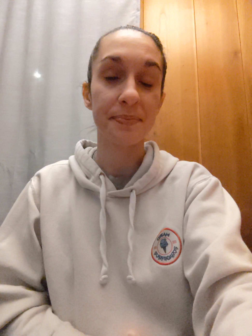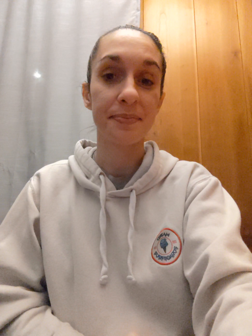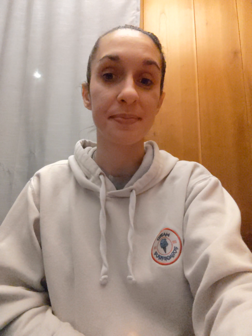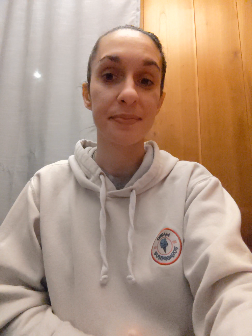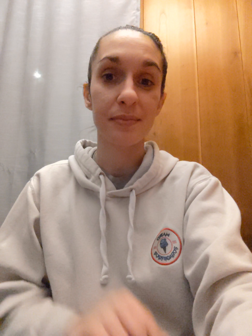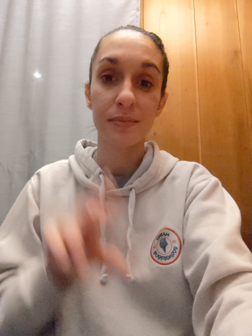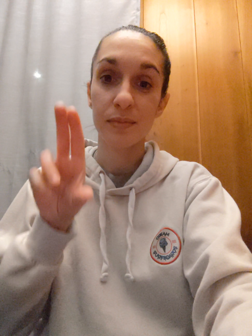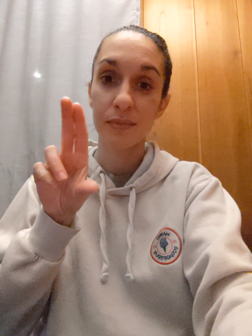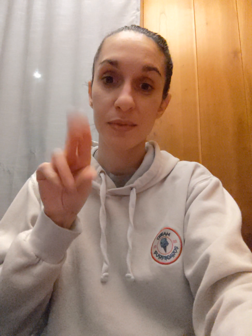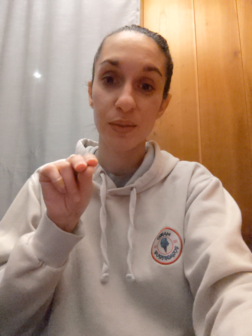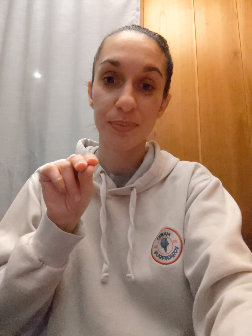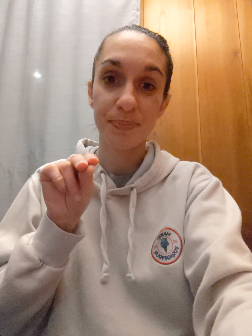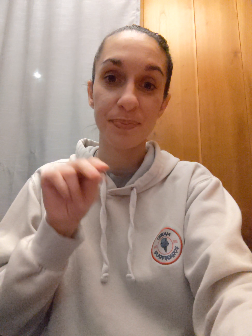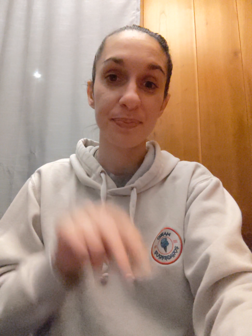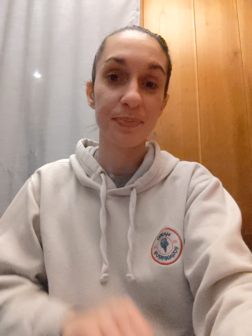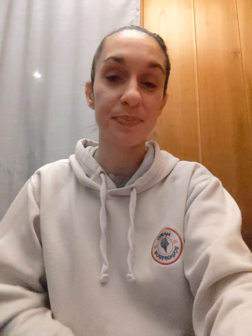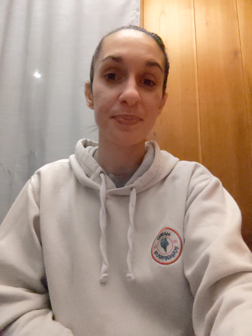no